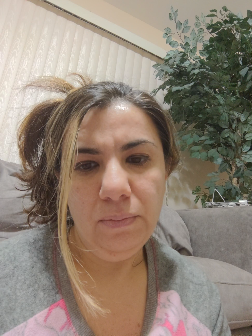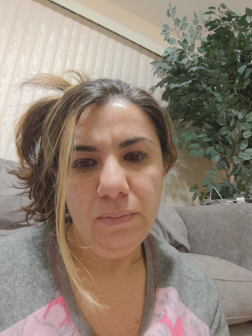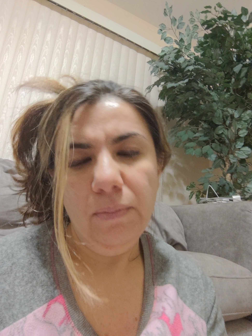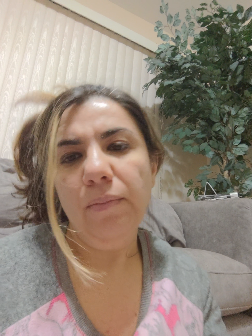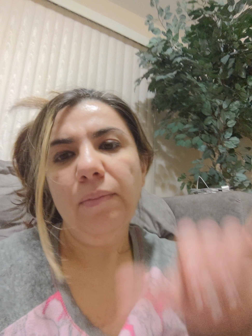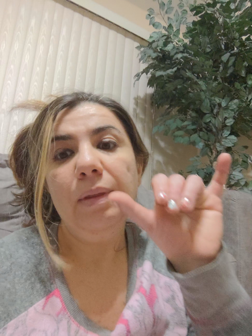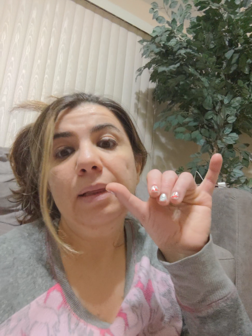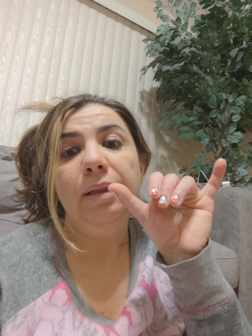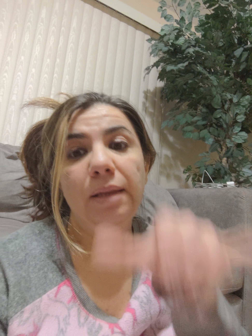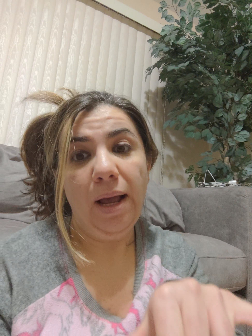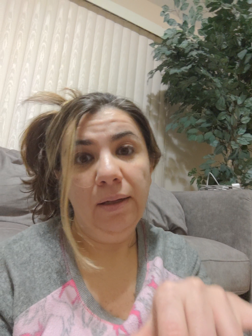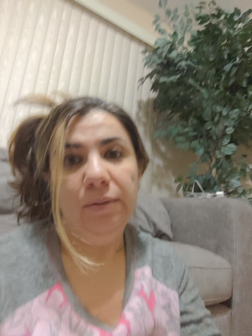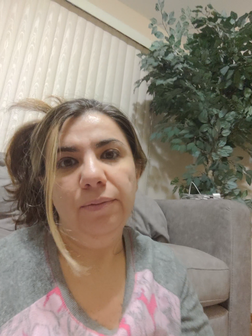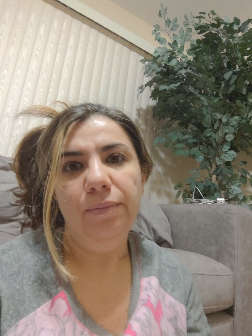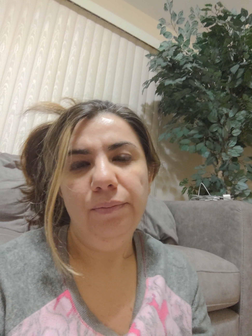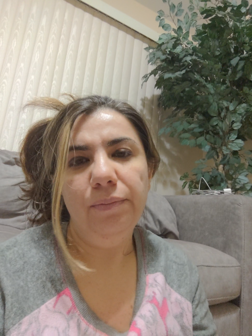that